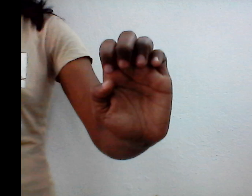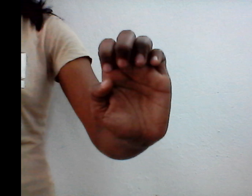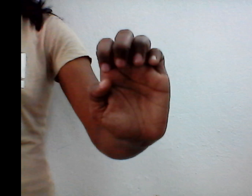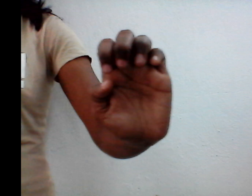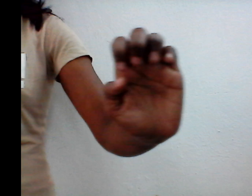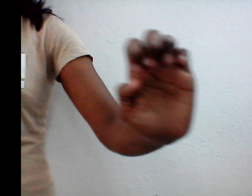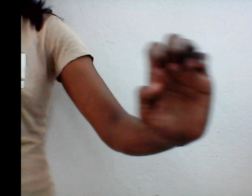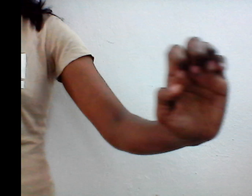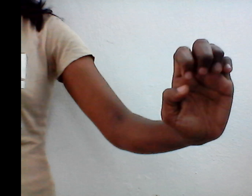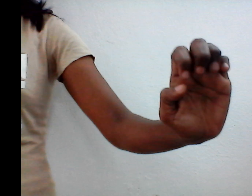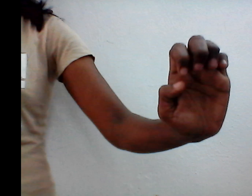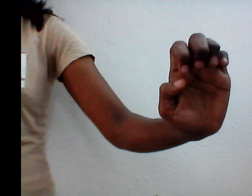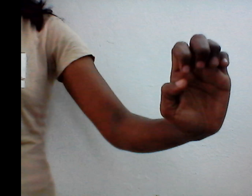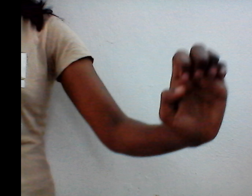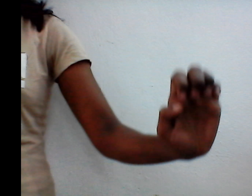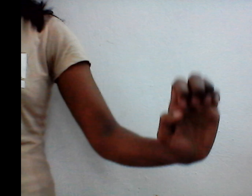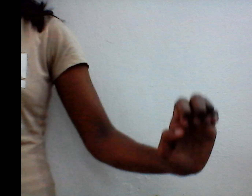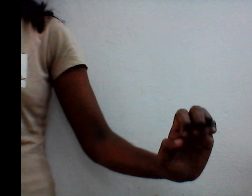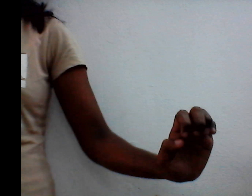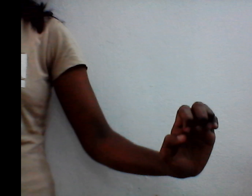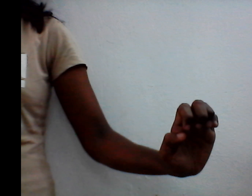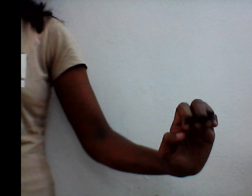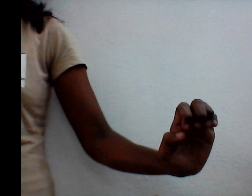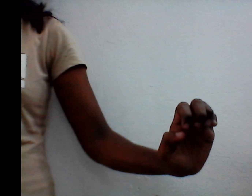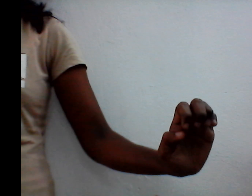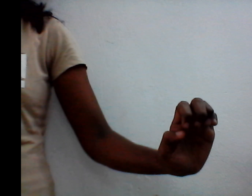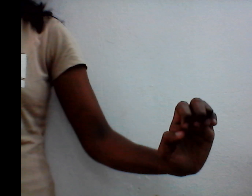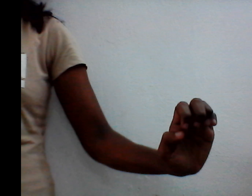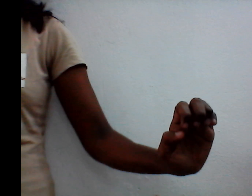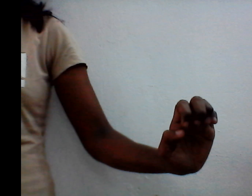ഈ